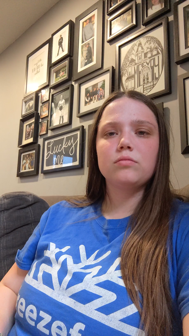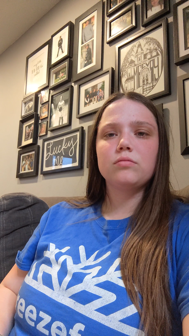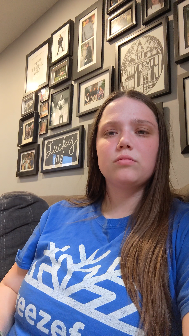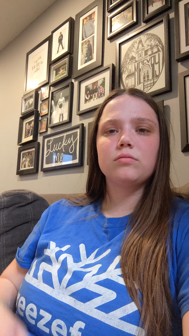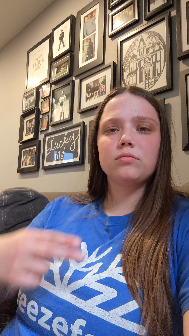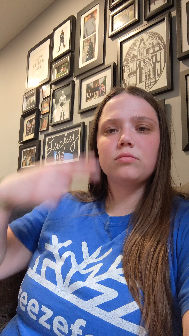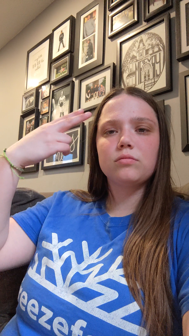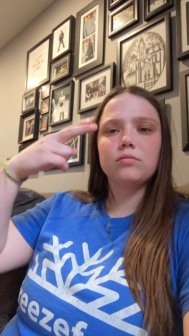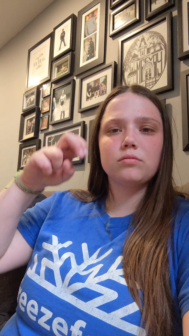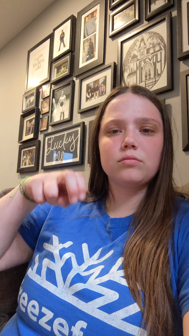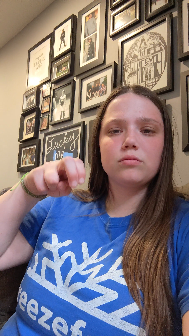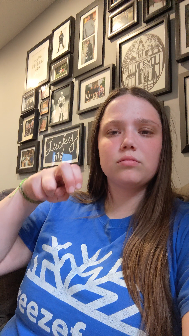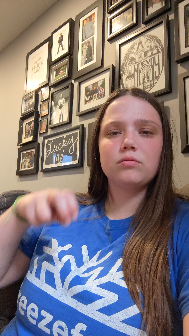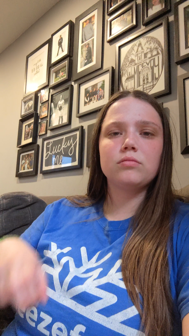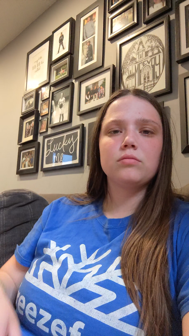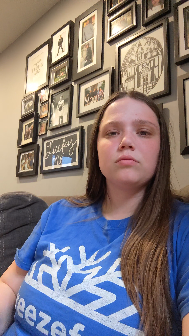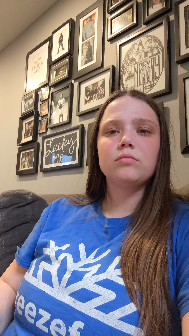high chair